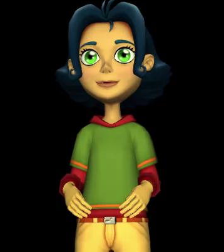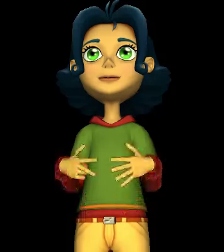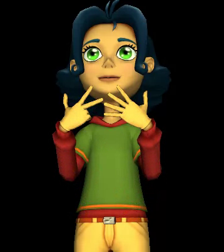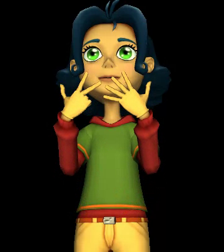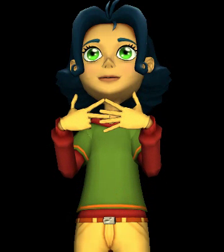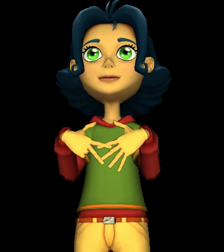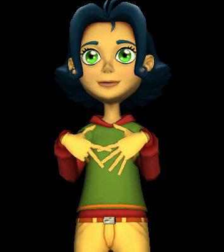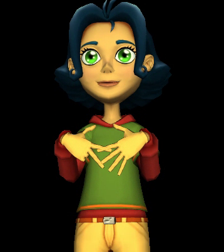18